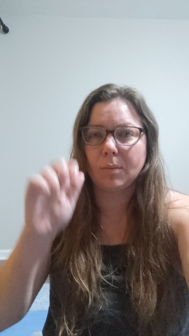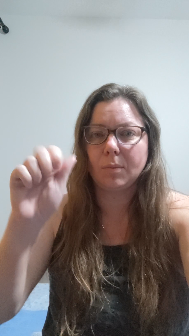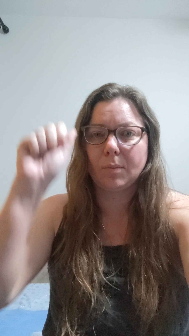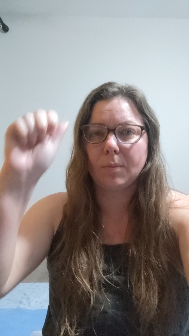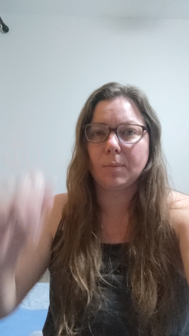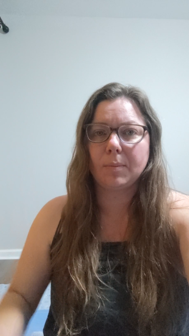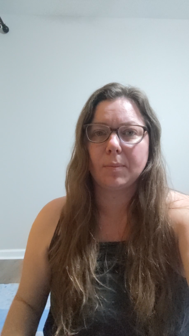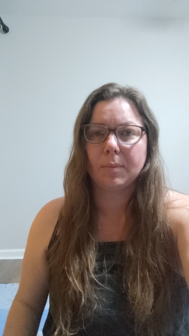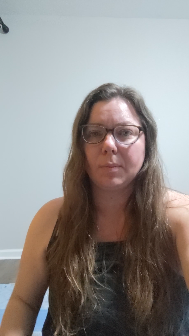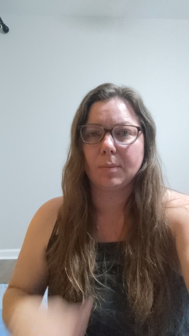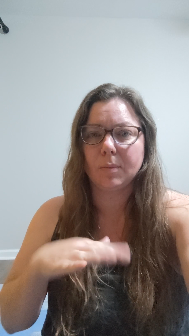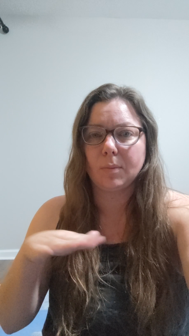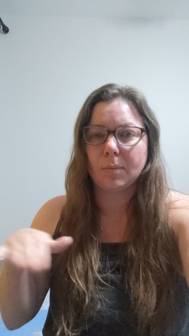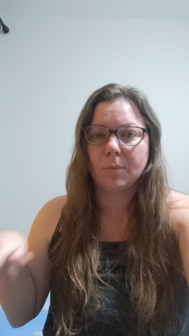children